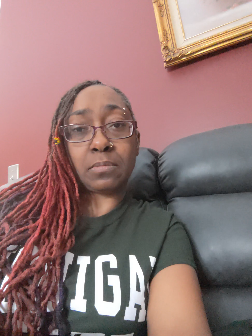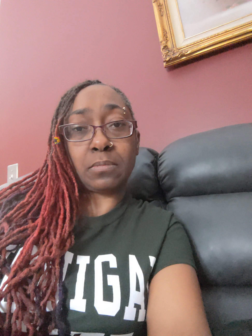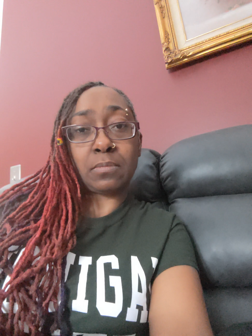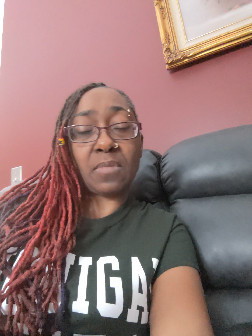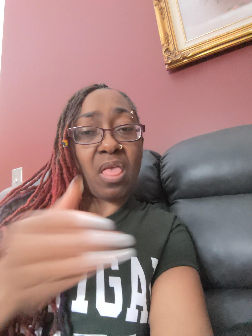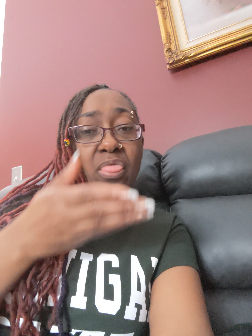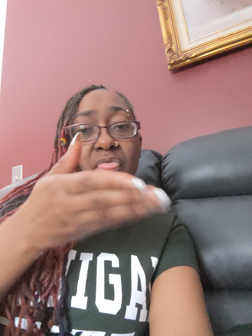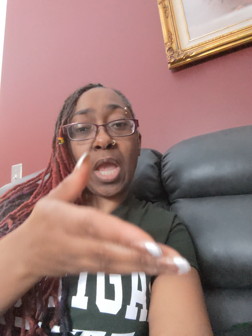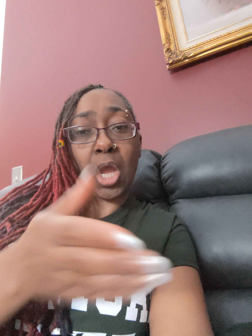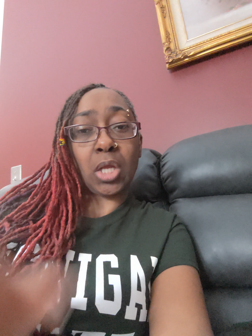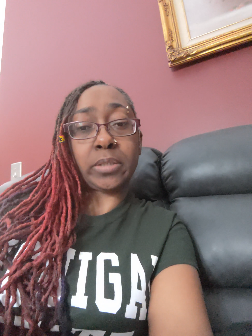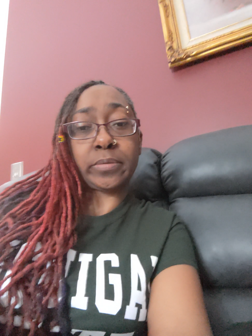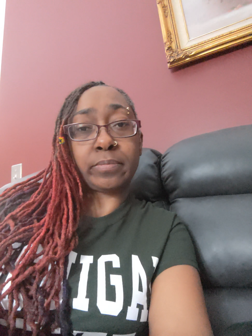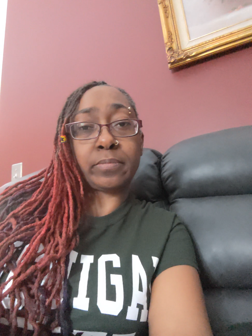there